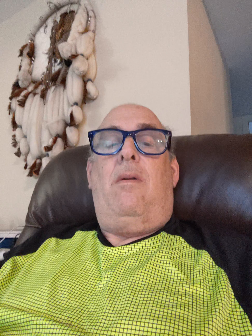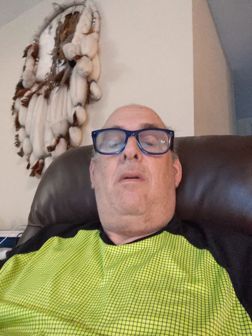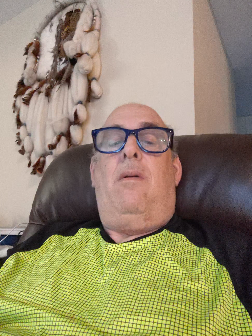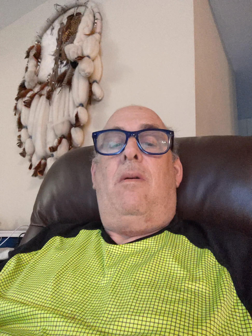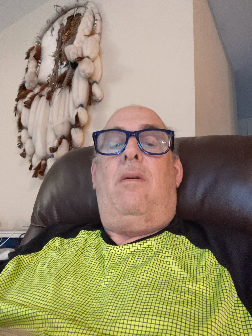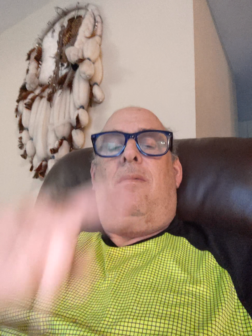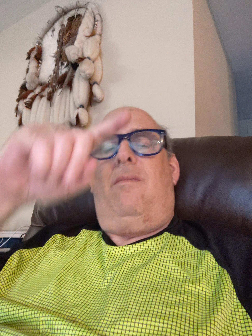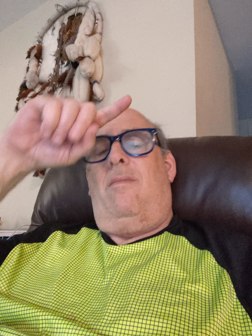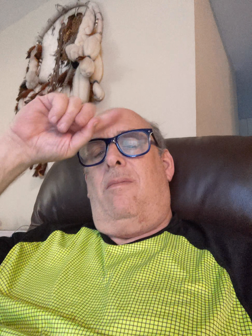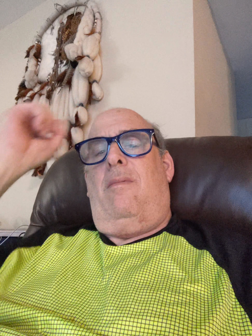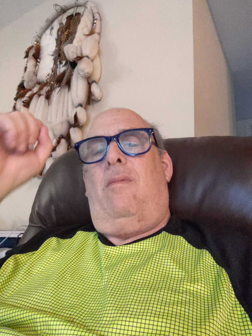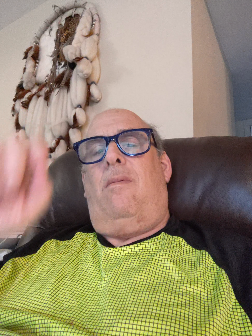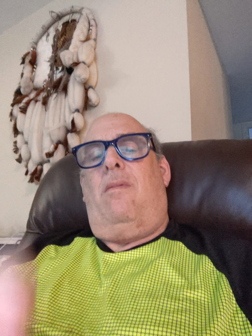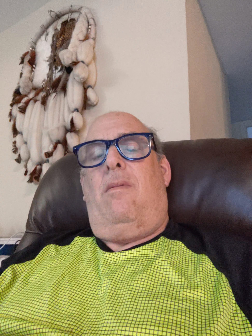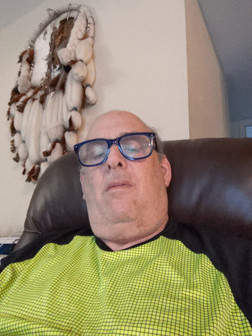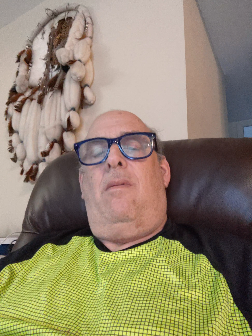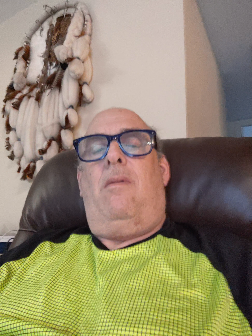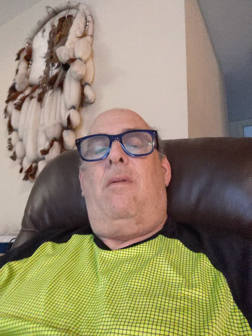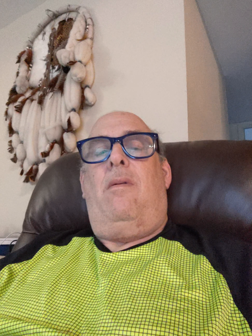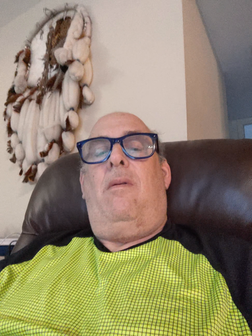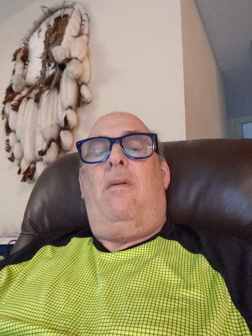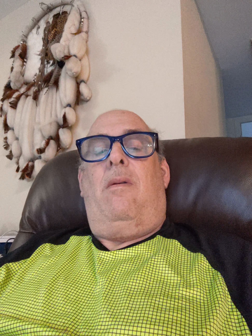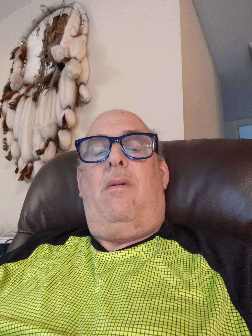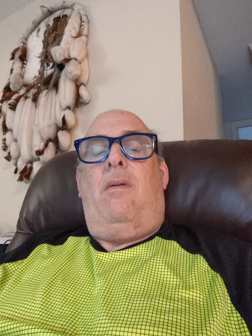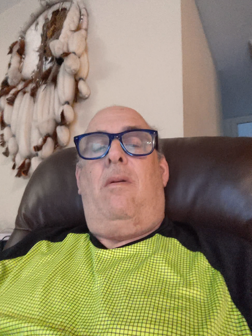because